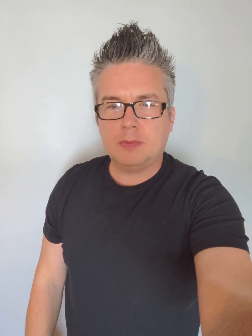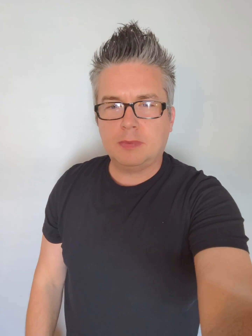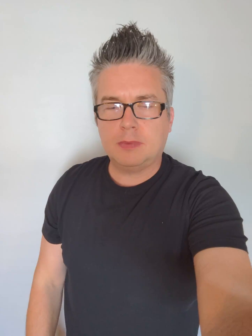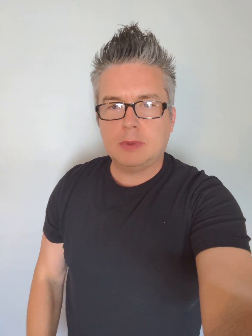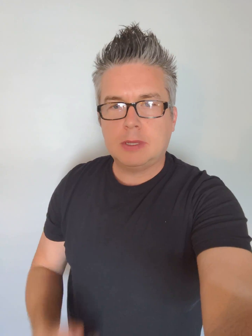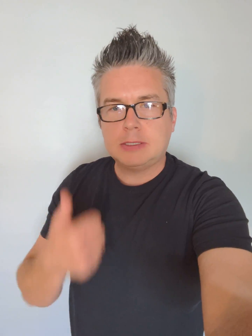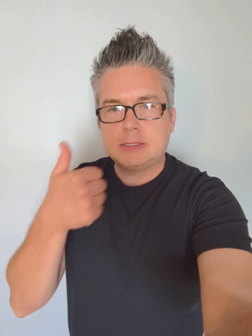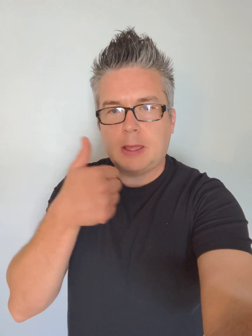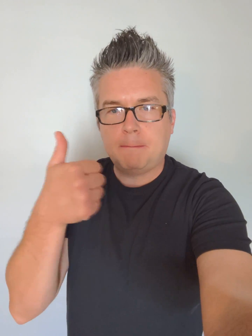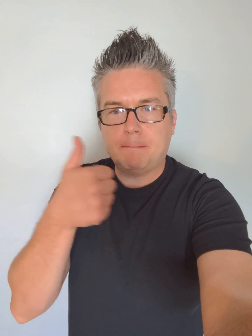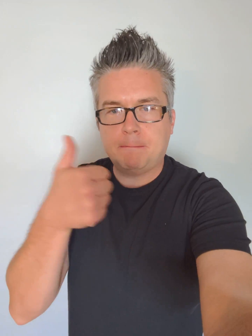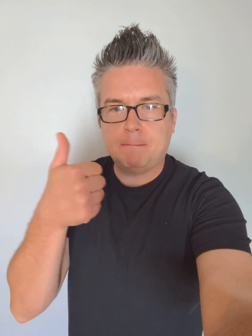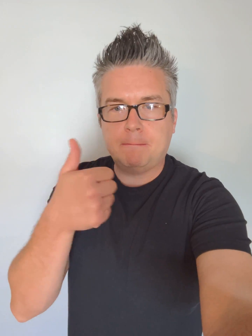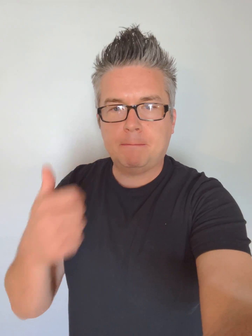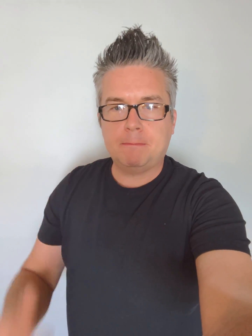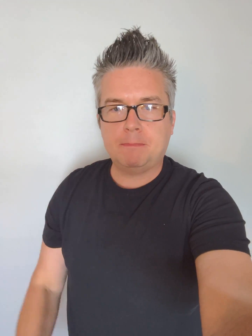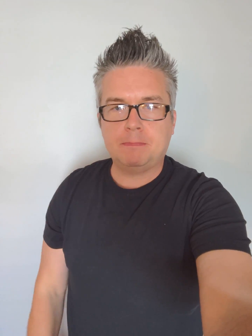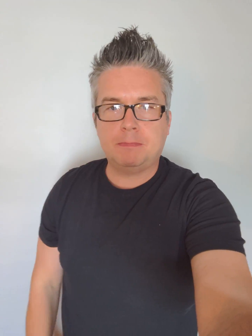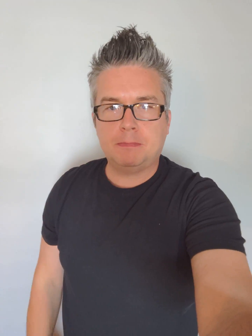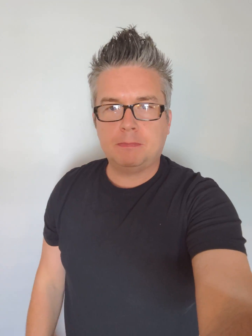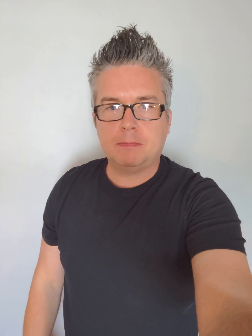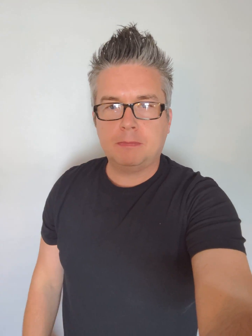game